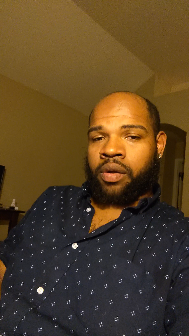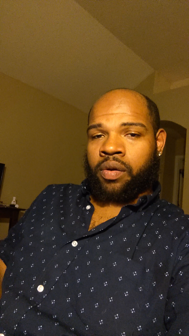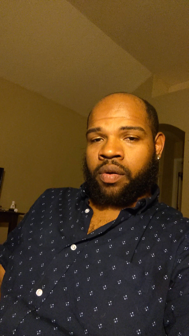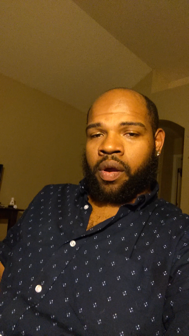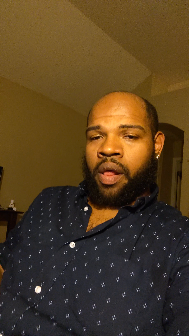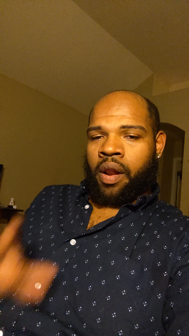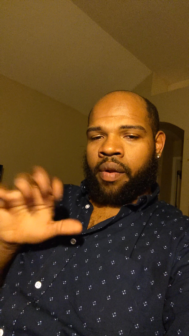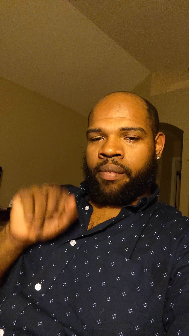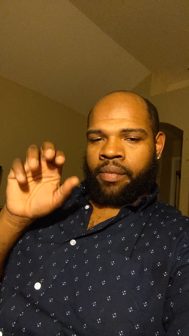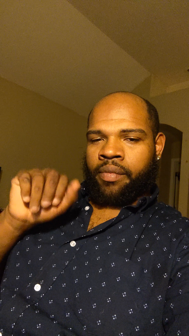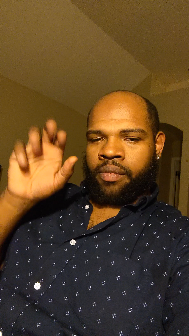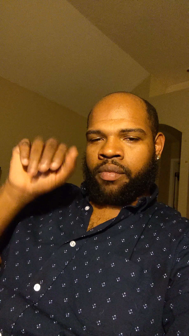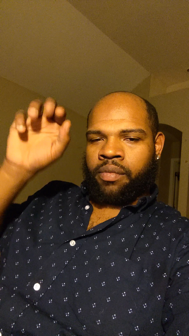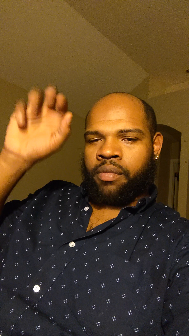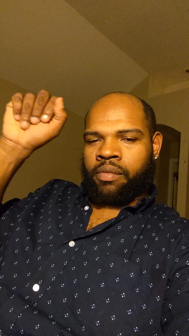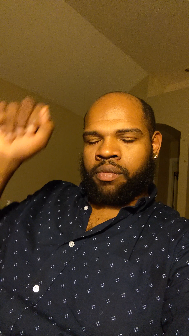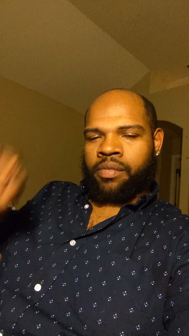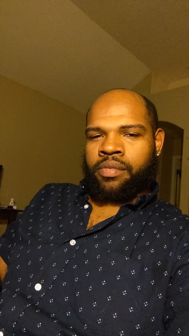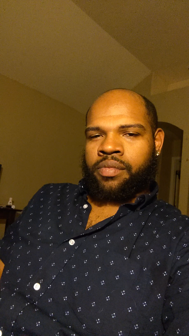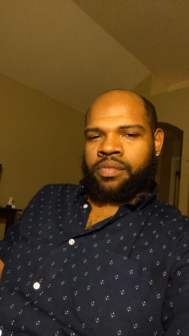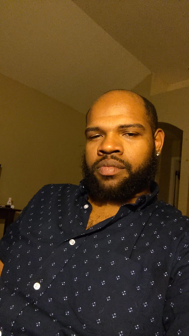ladder